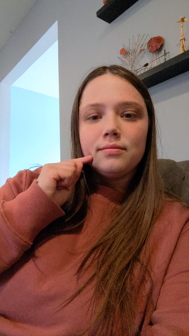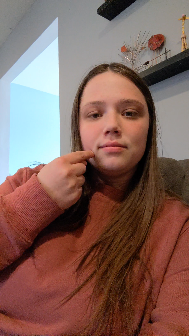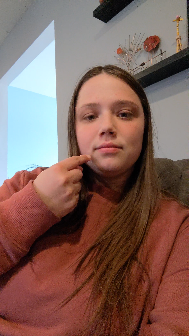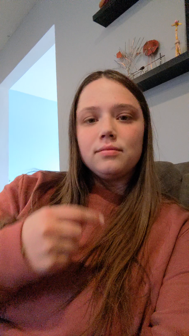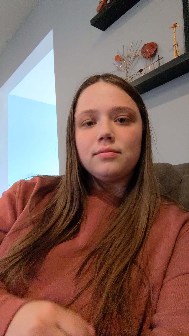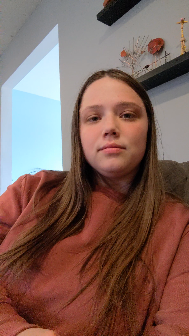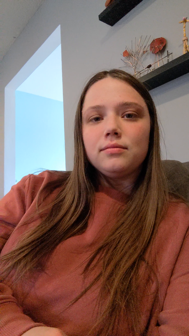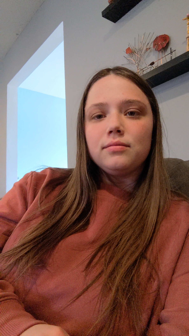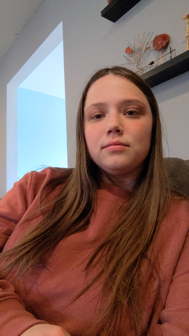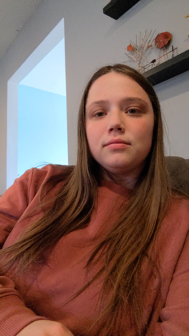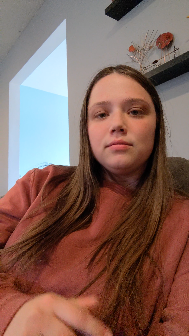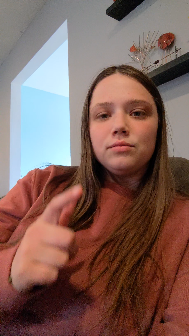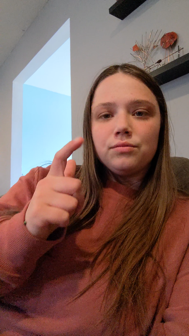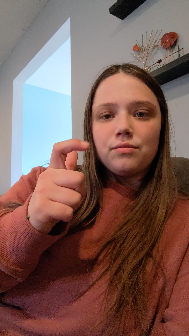run